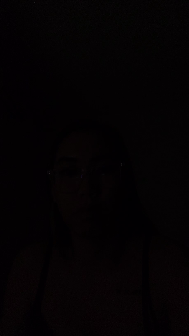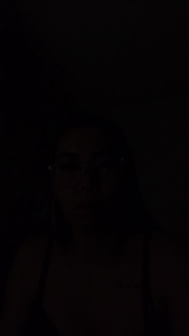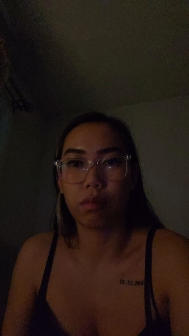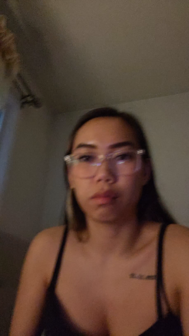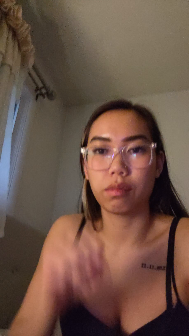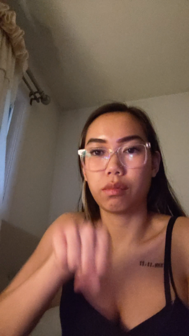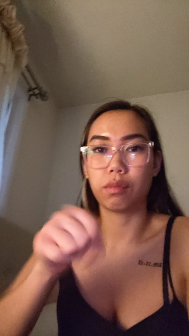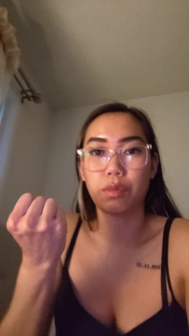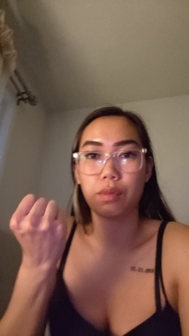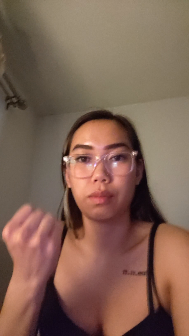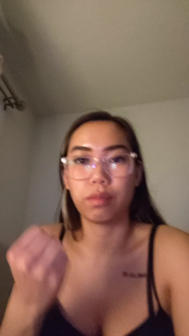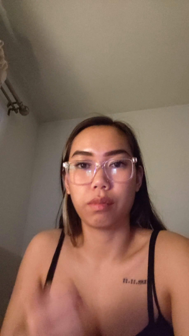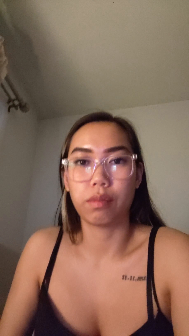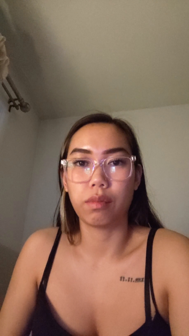break